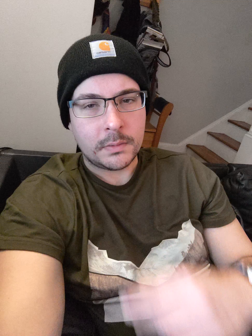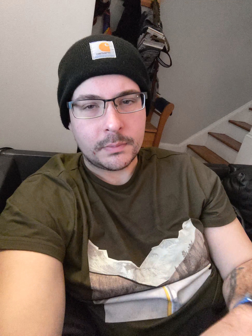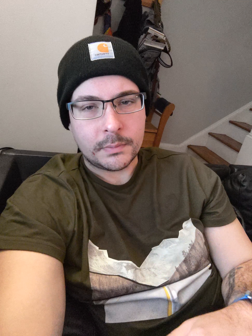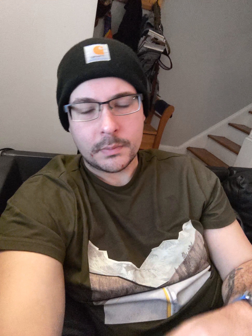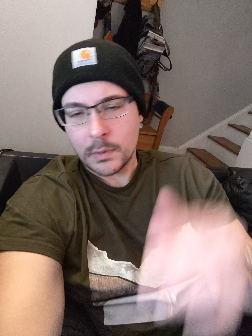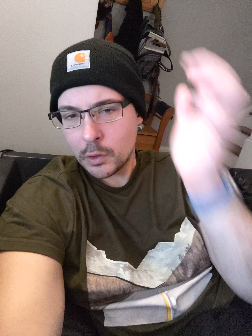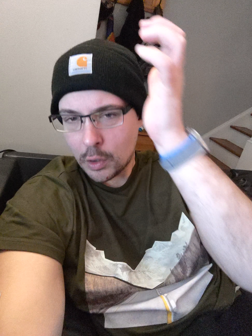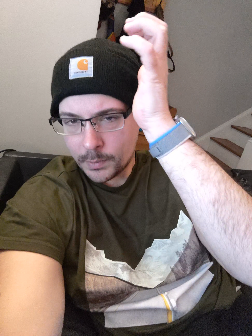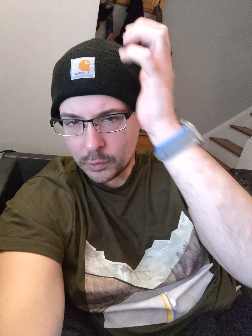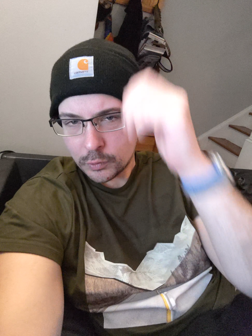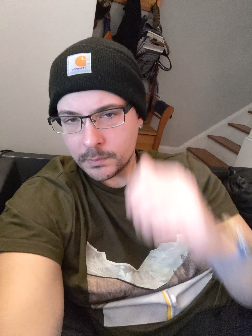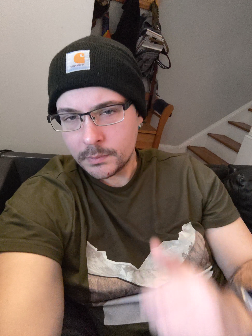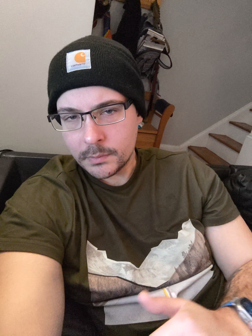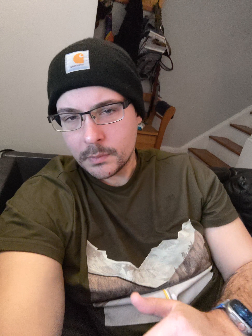garbage